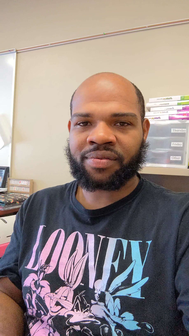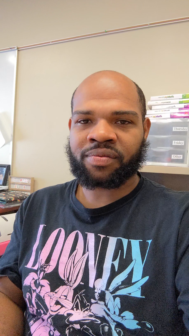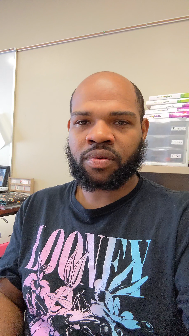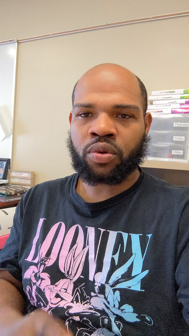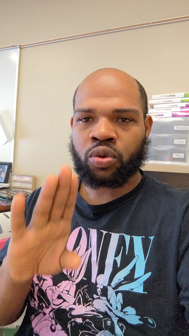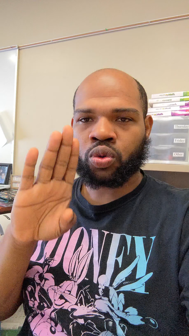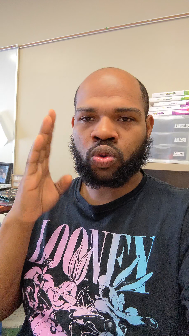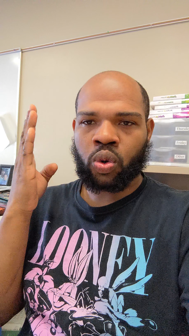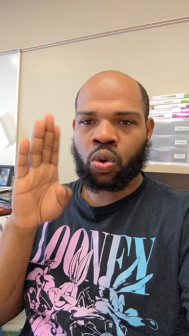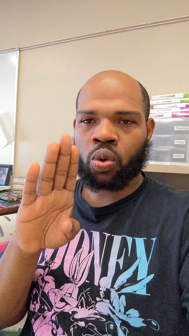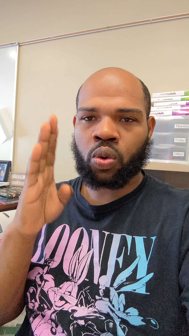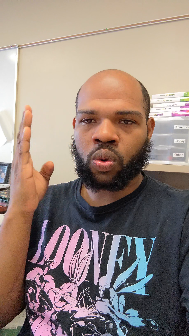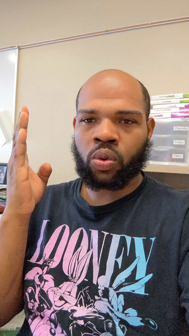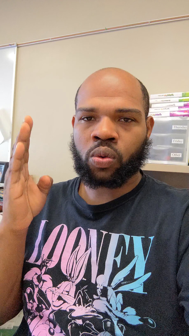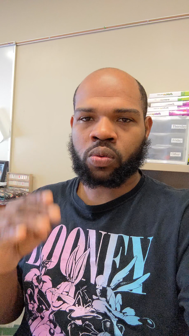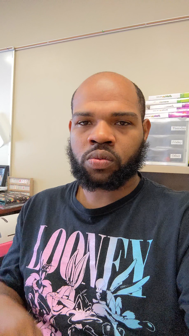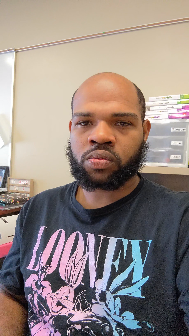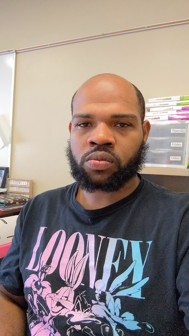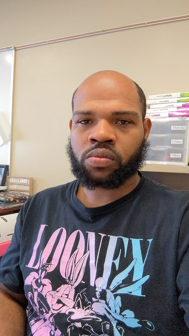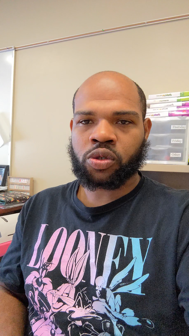door